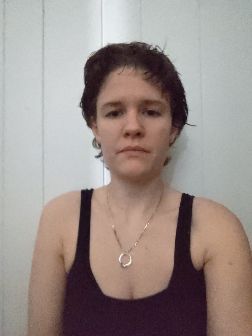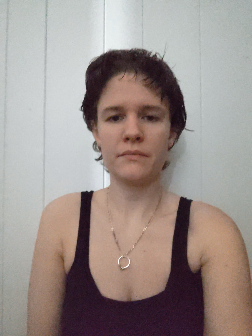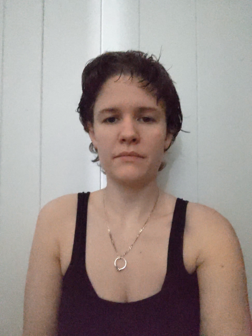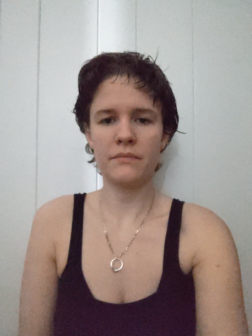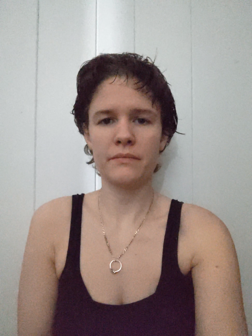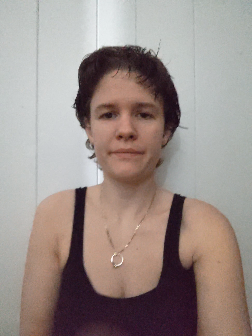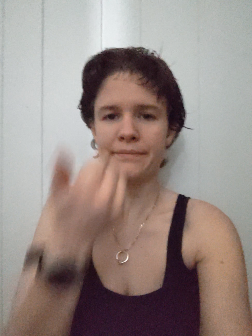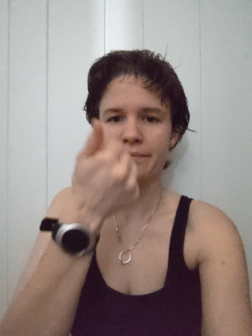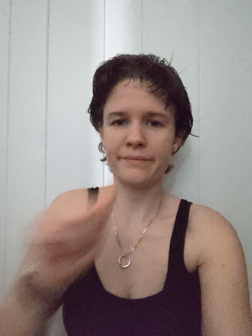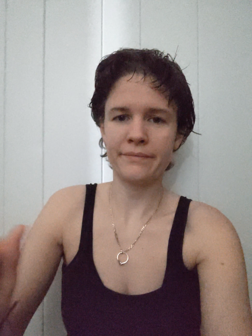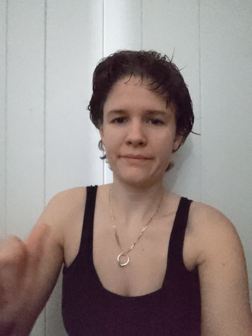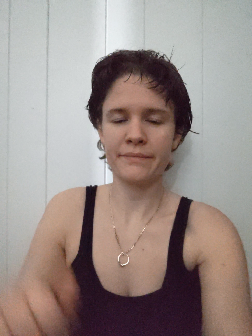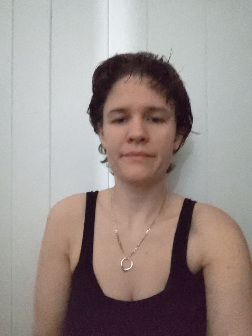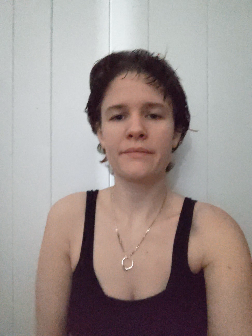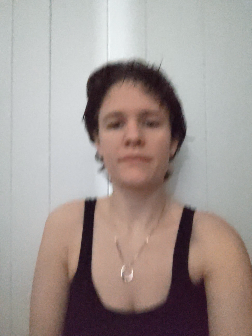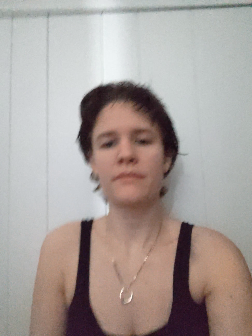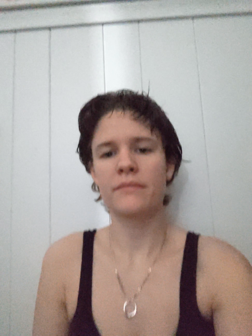any